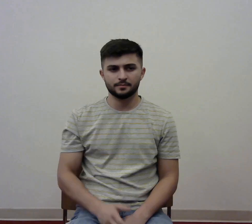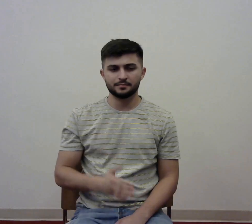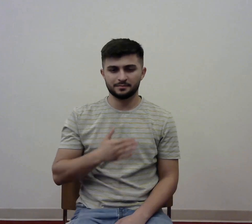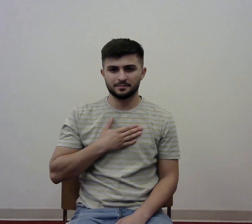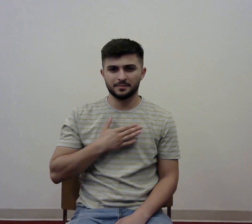mən